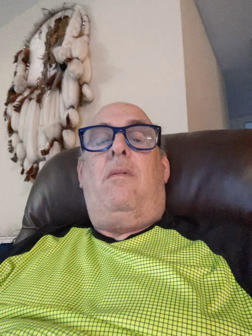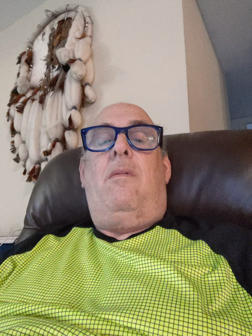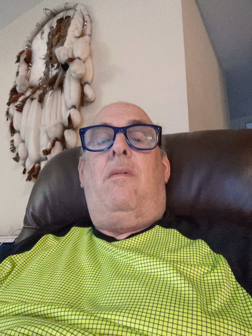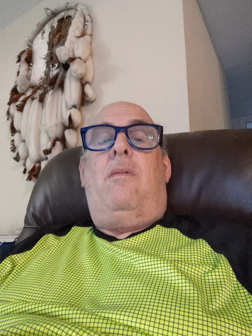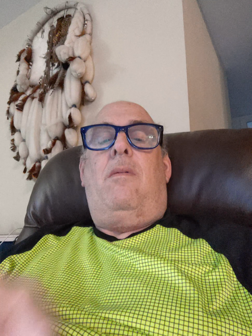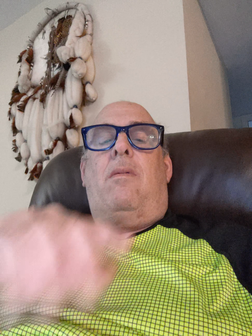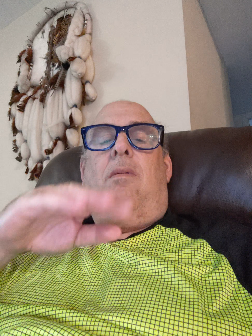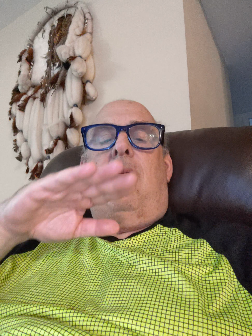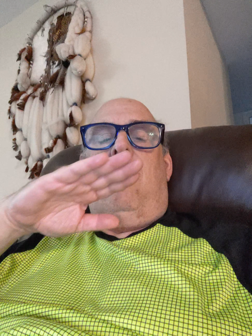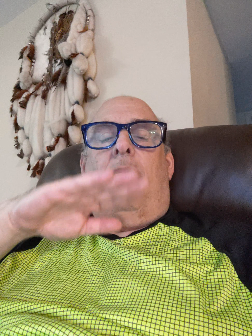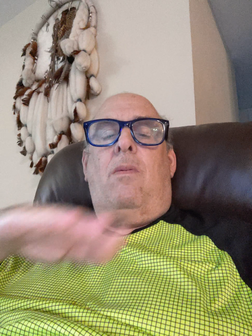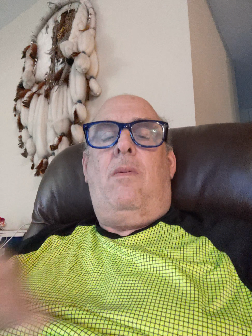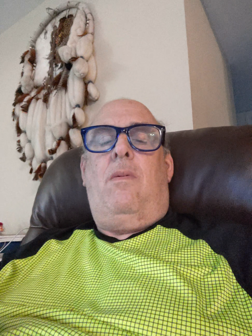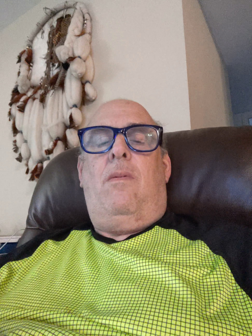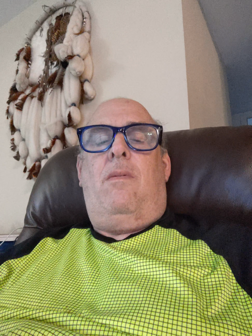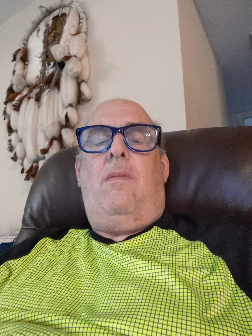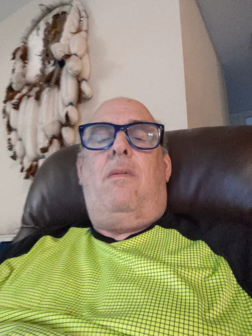quiet